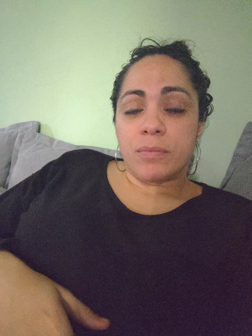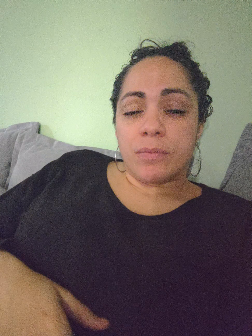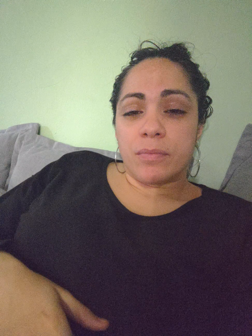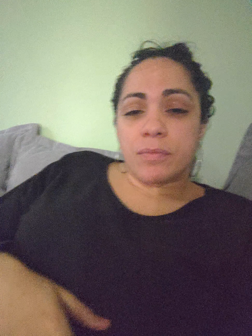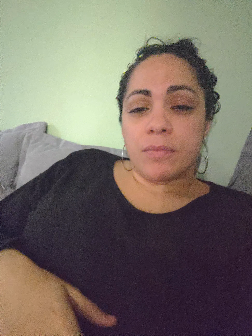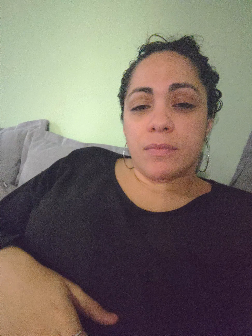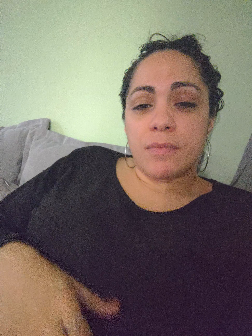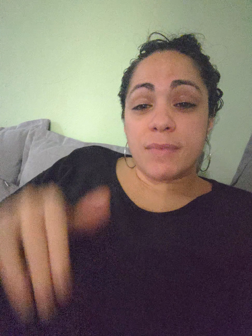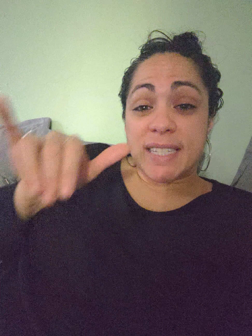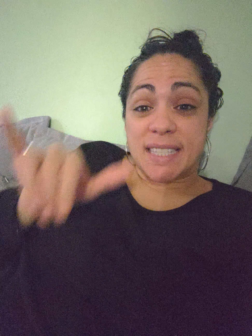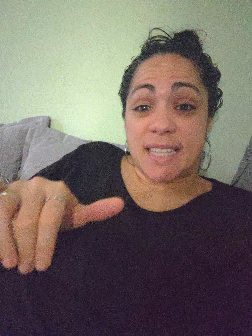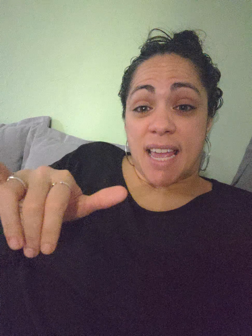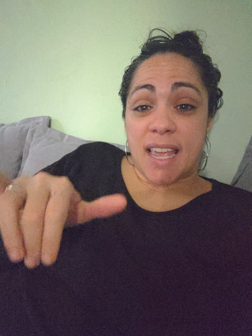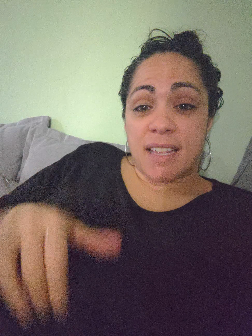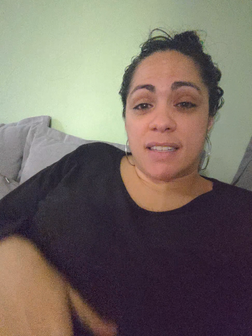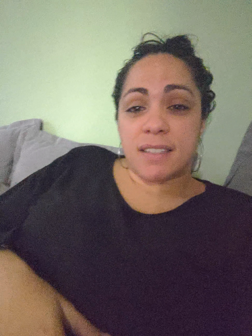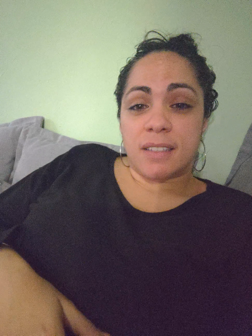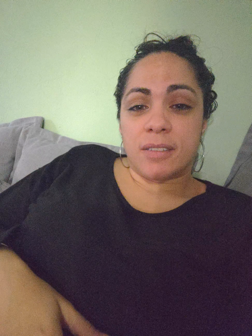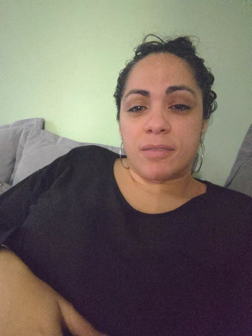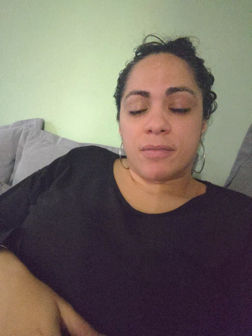stay